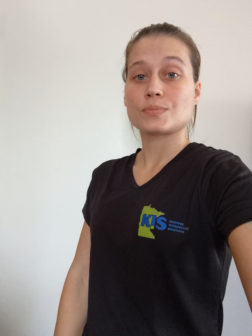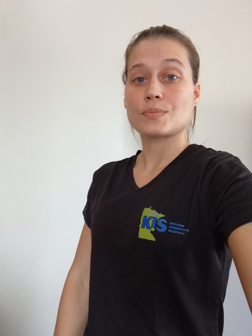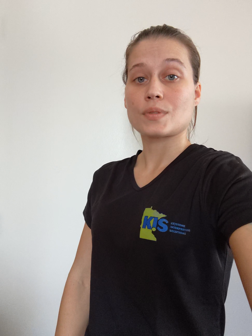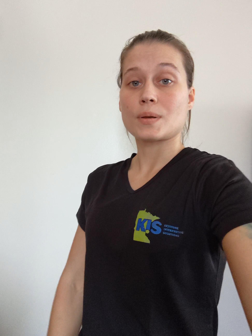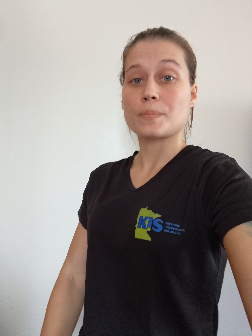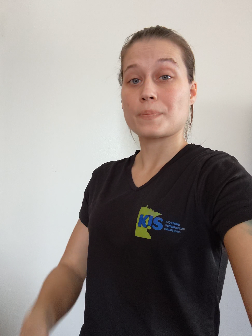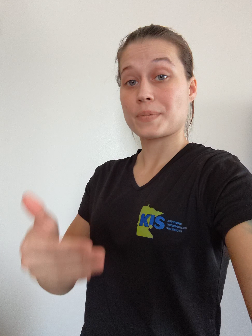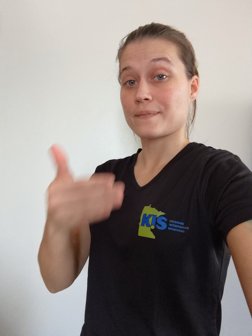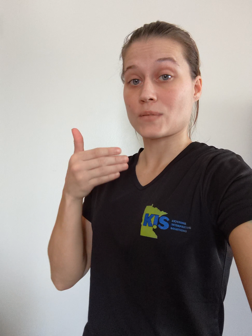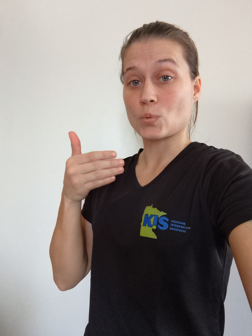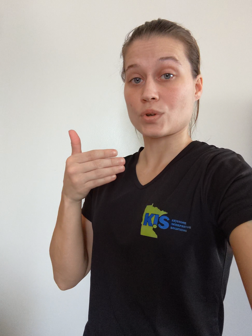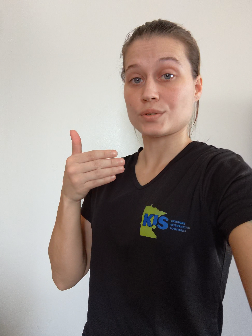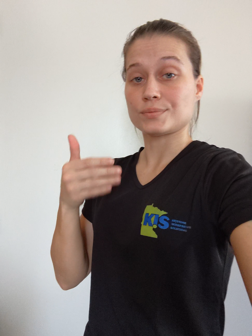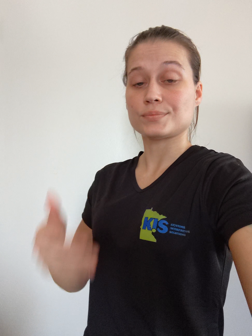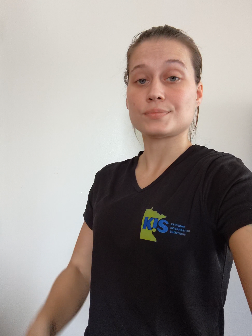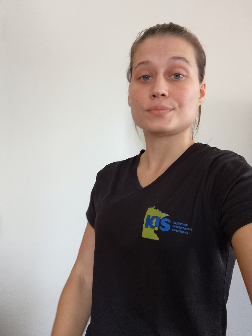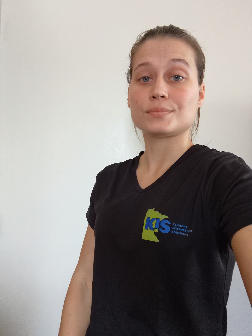before